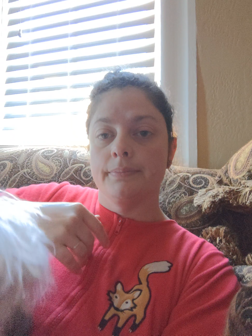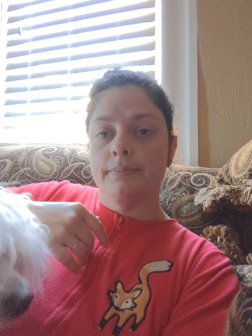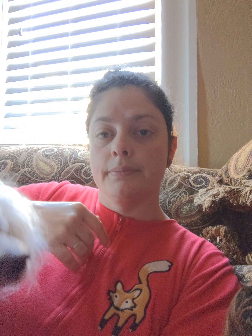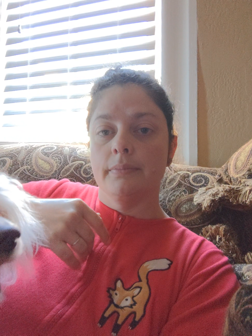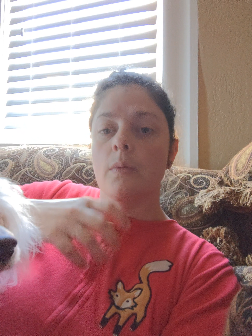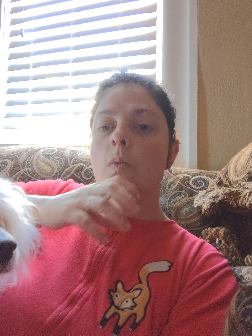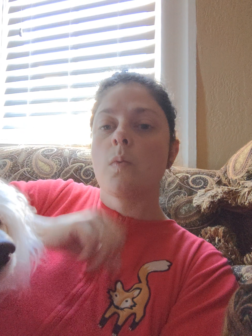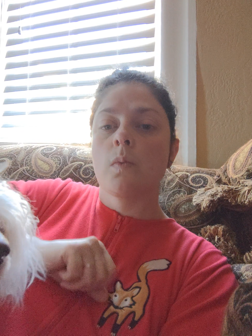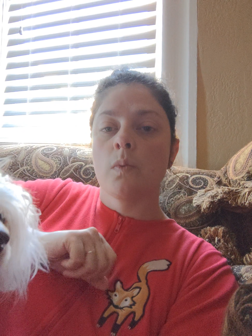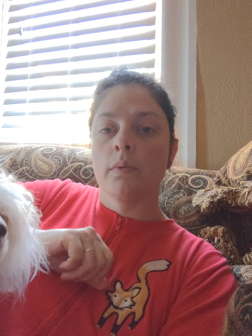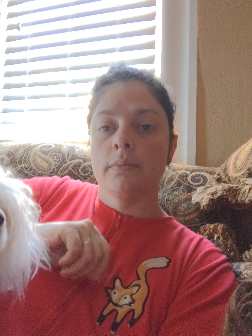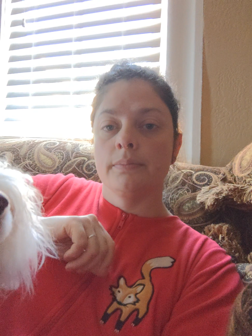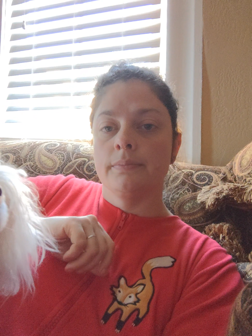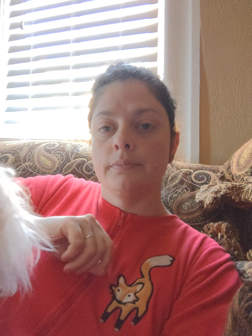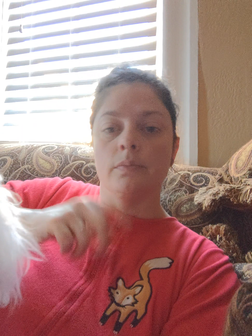old